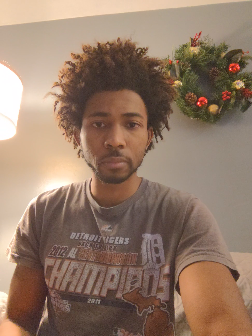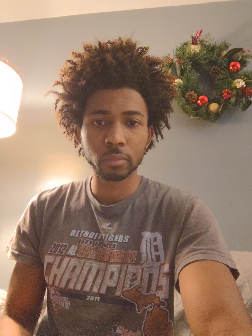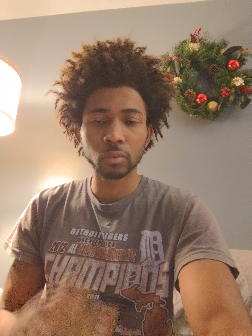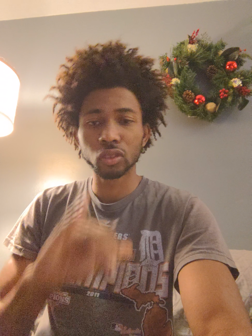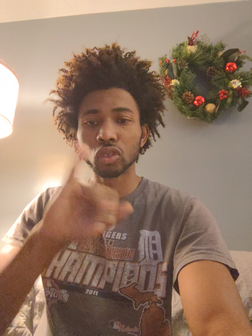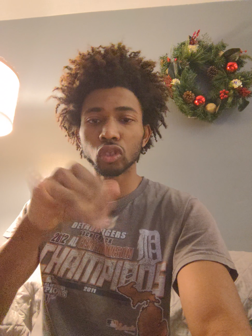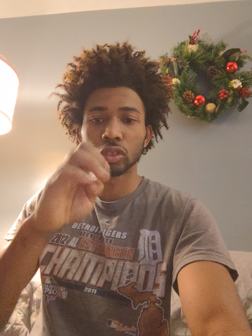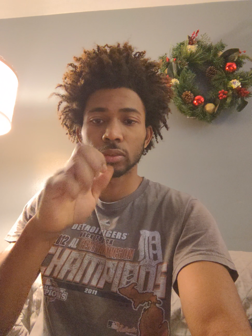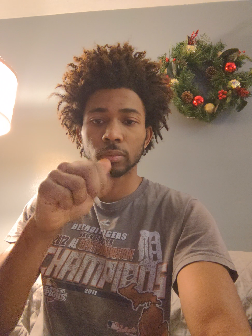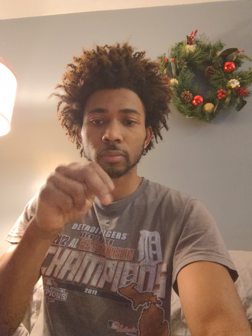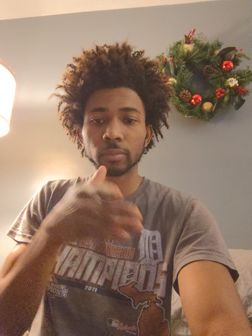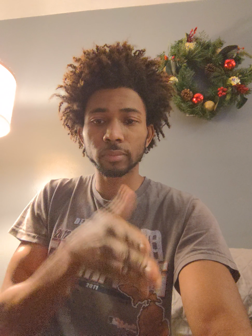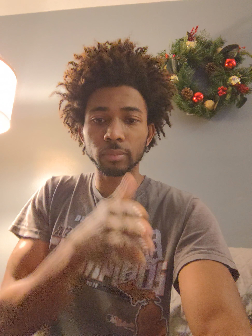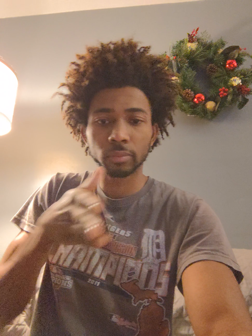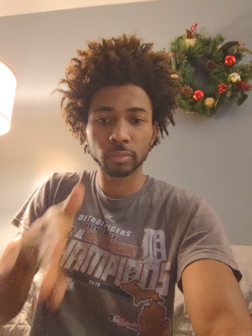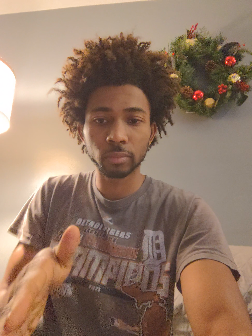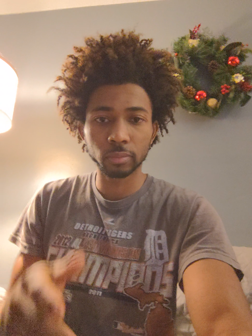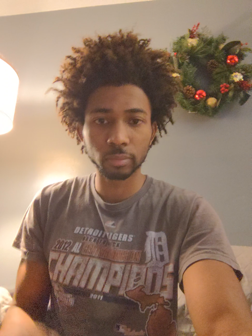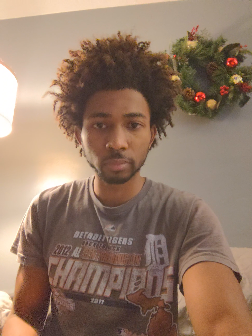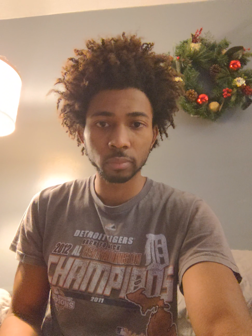jeans